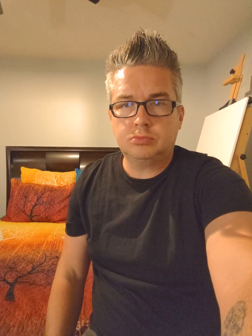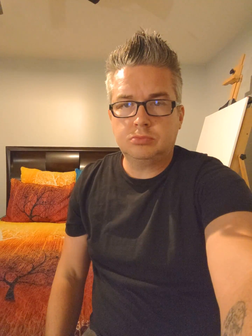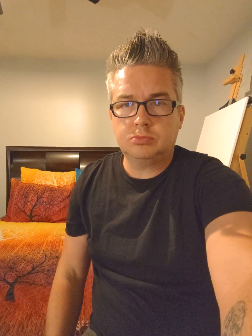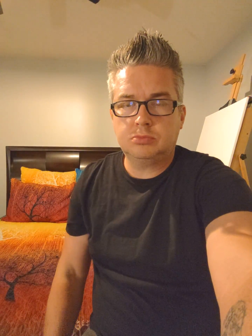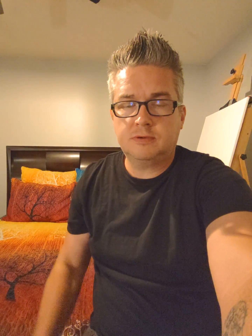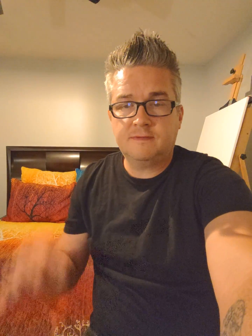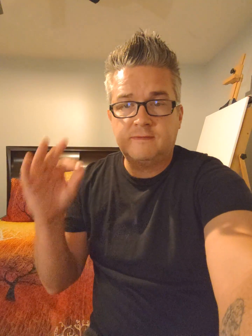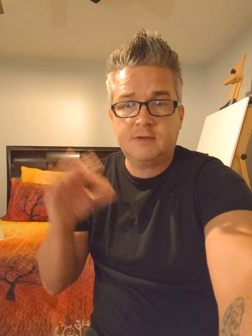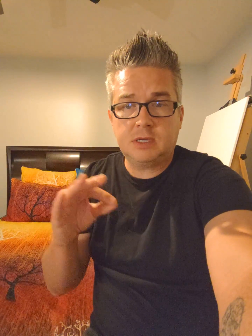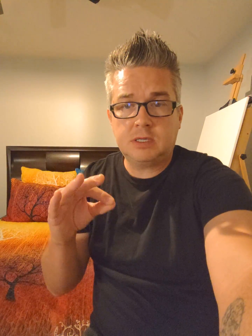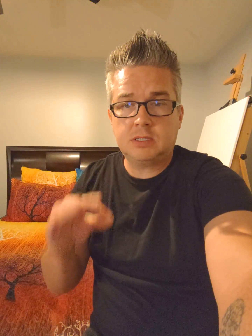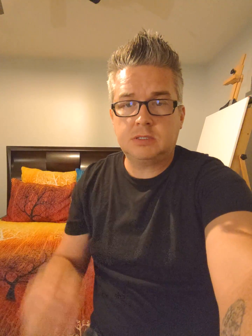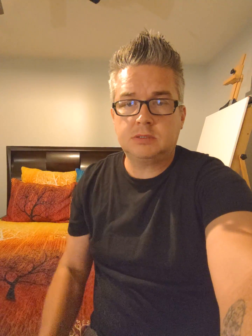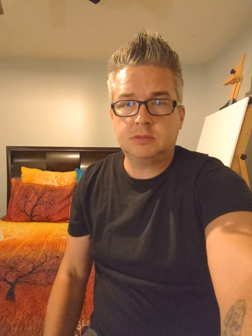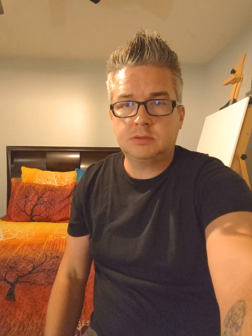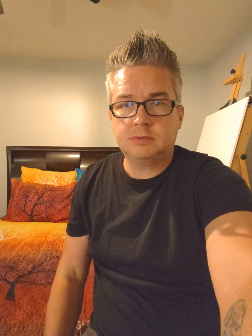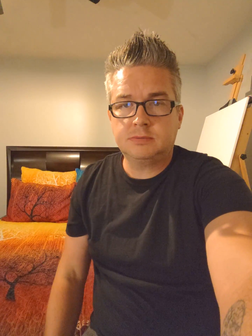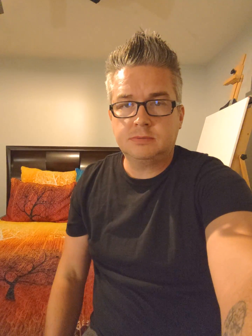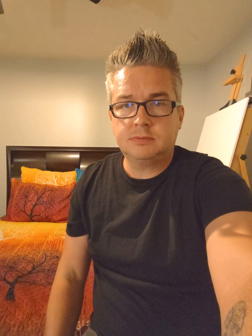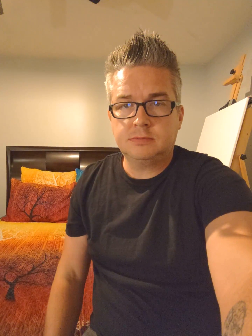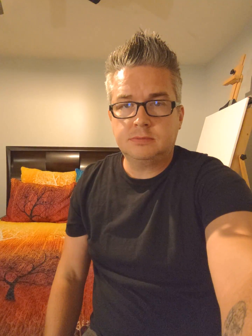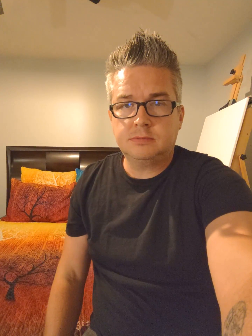fit